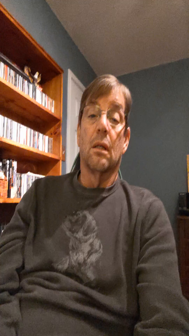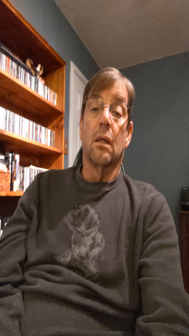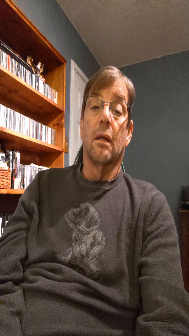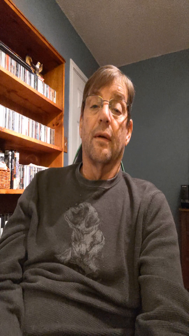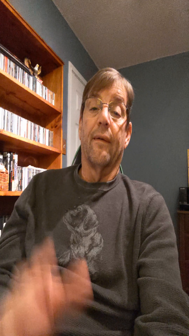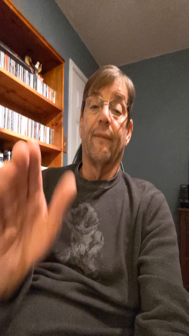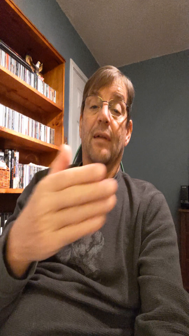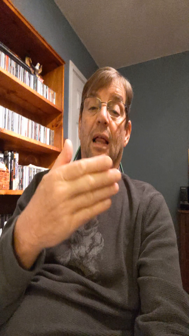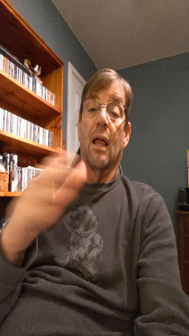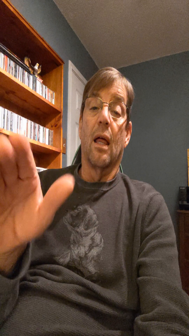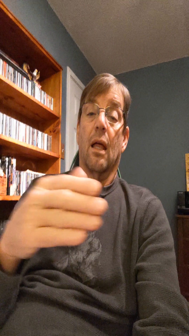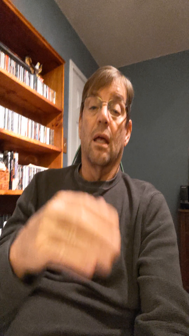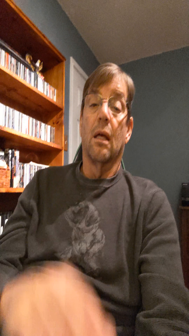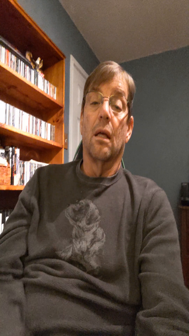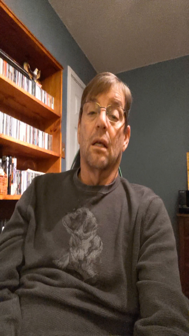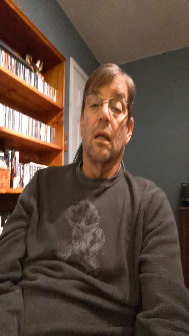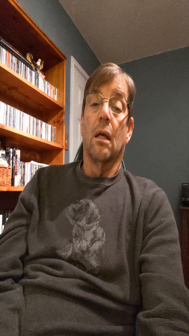flag